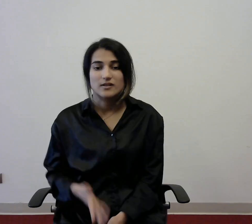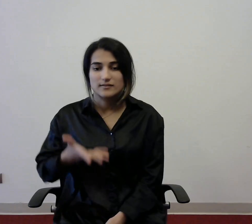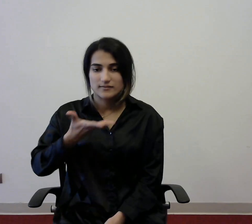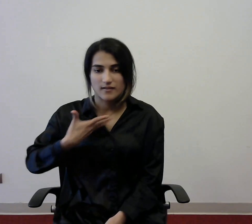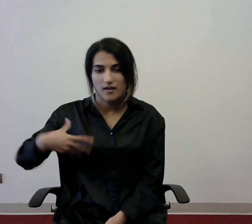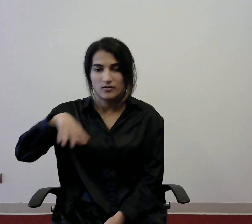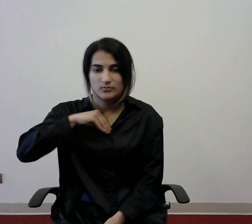biz